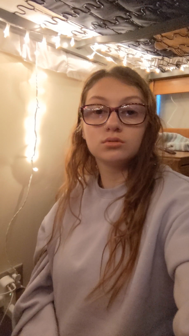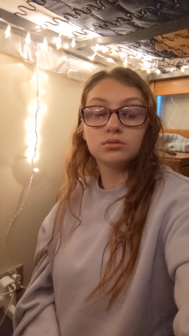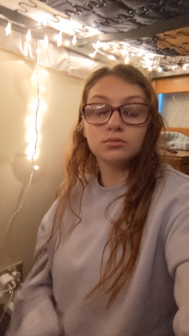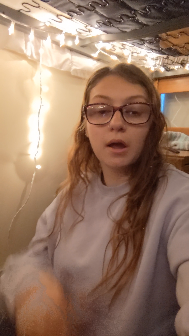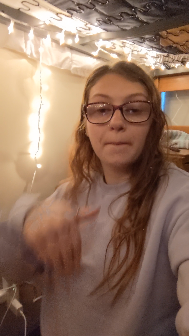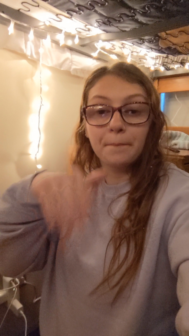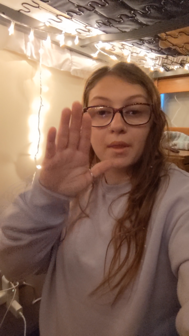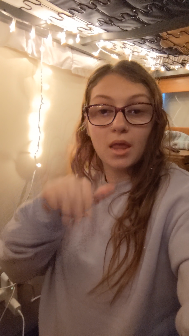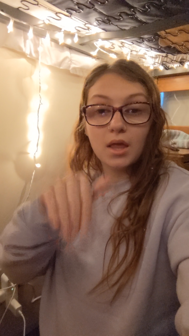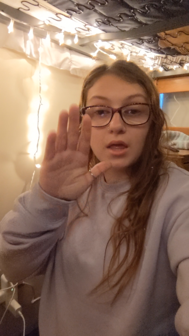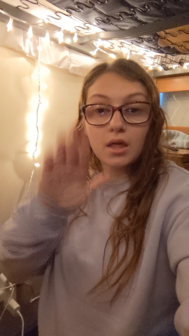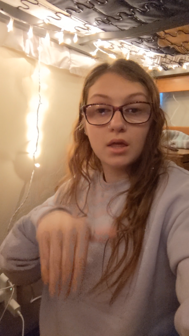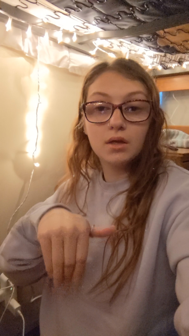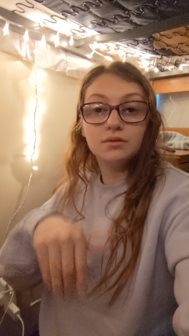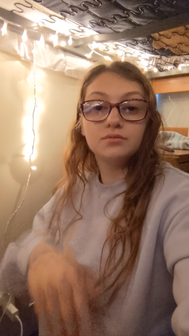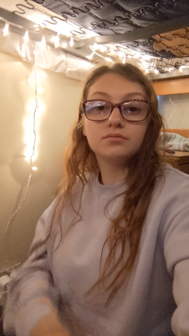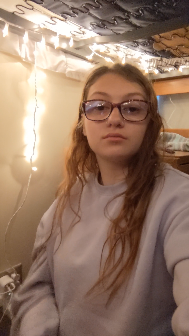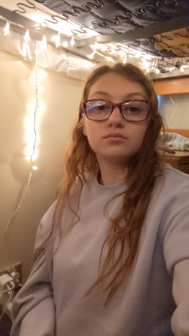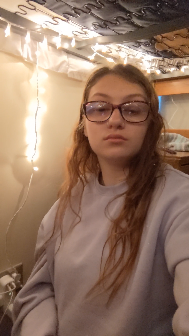paint